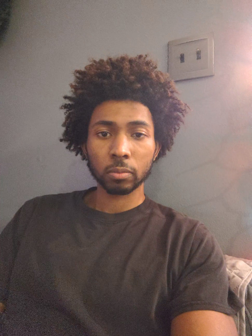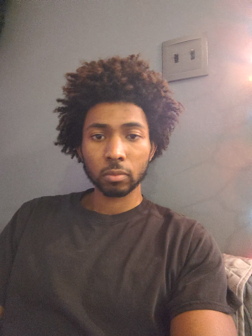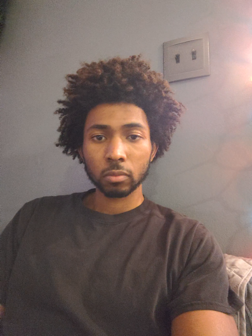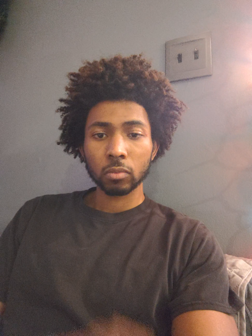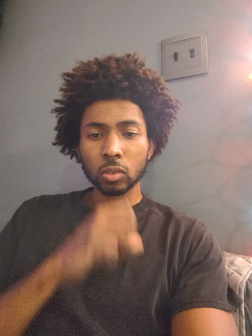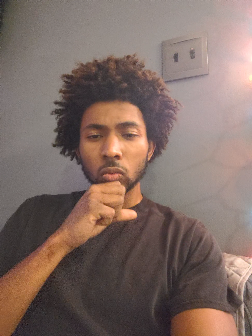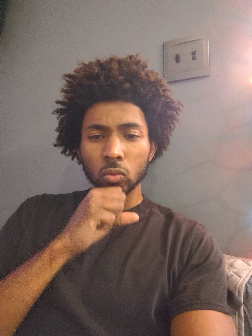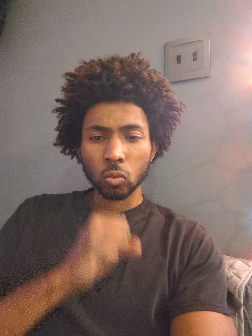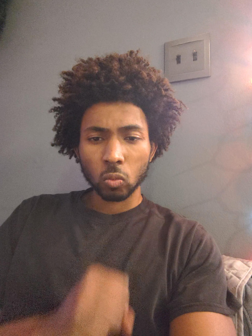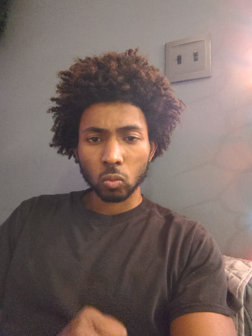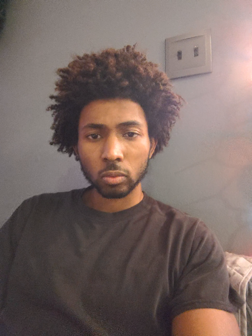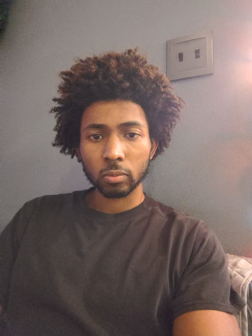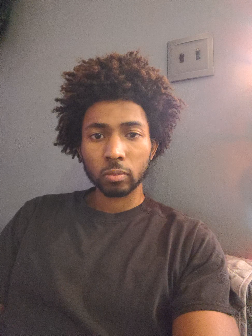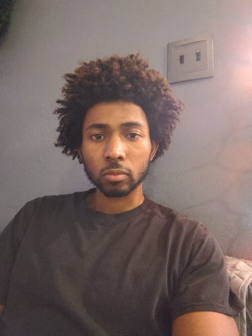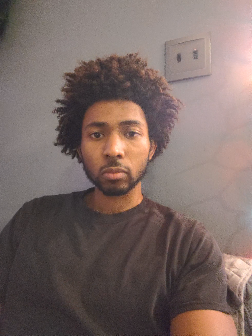old